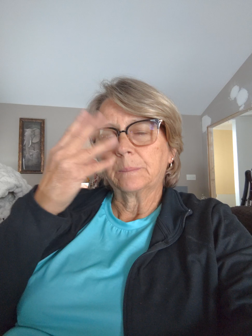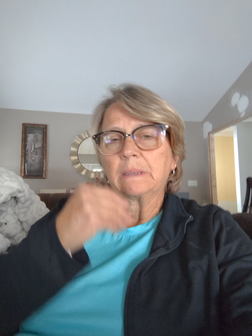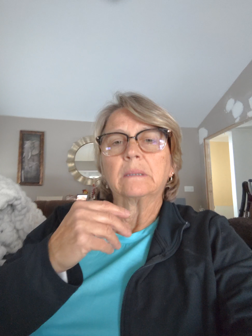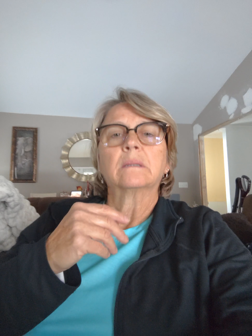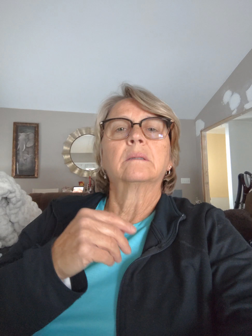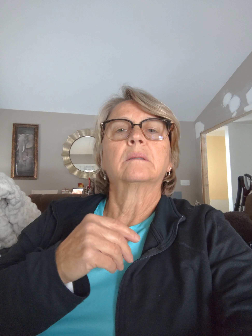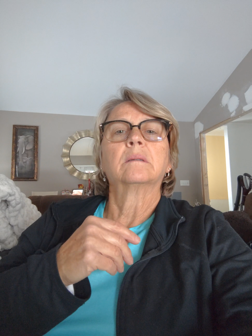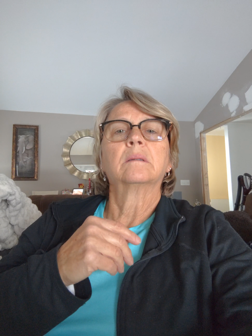sleepy